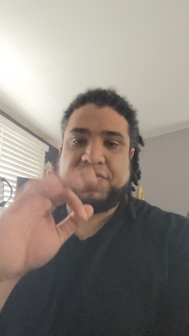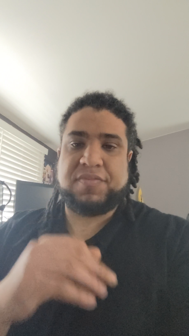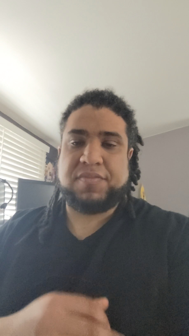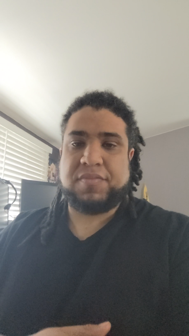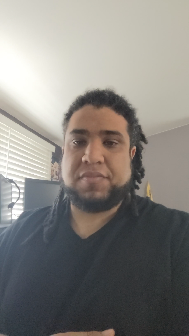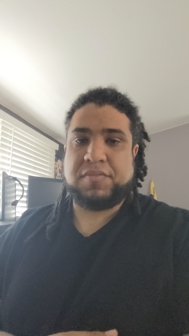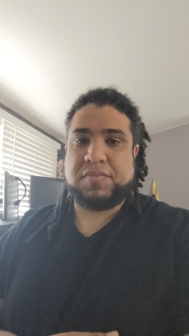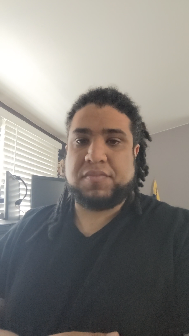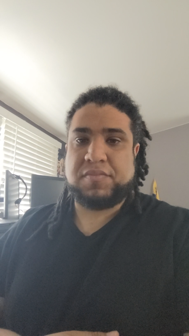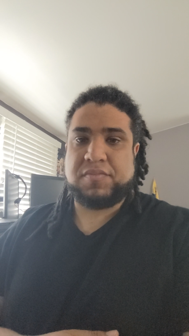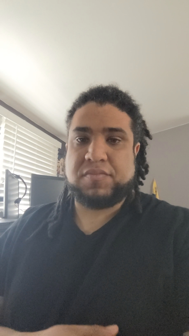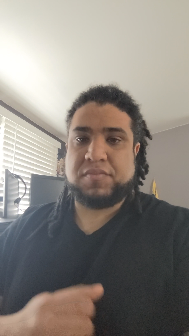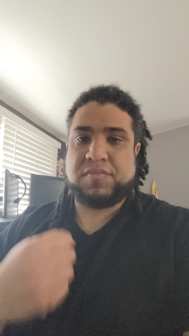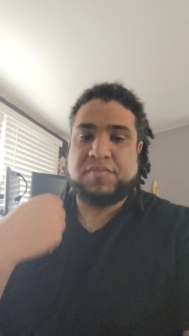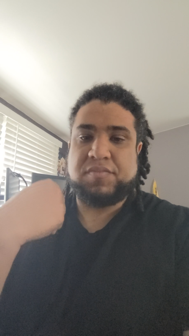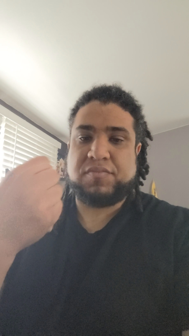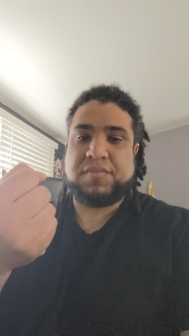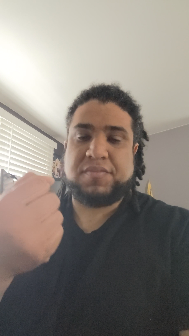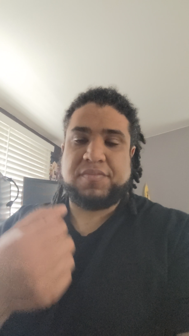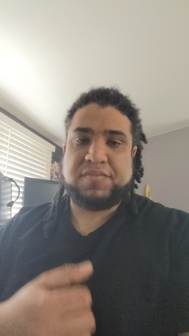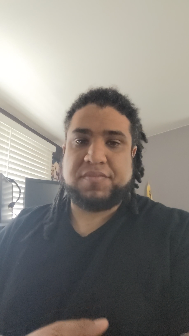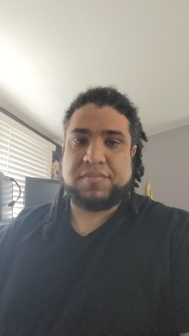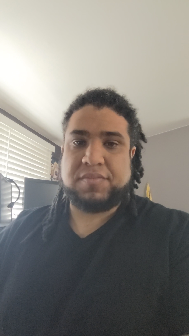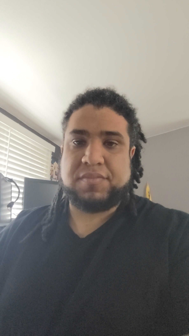drive